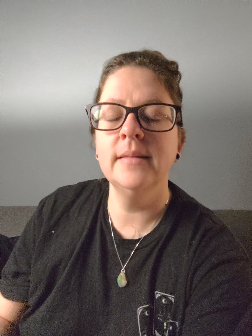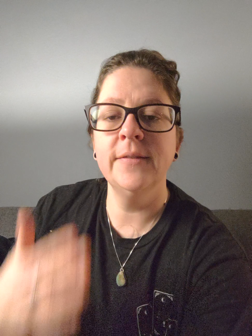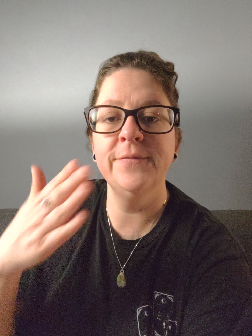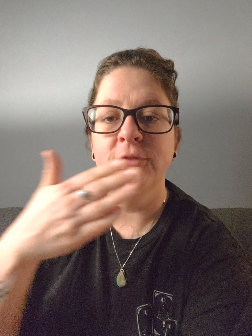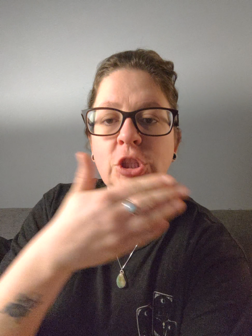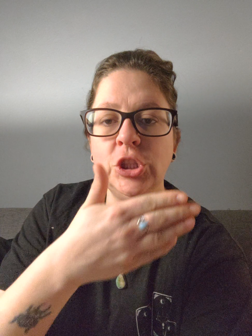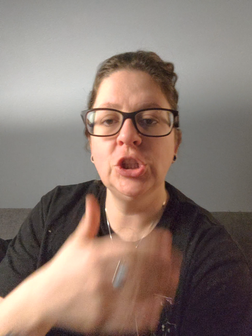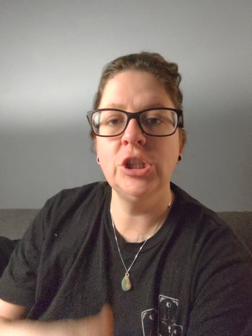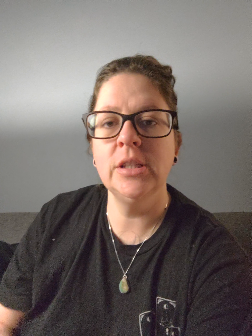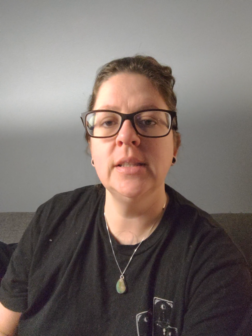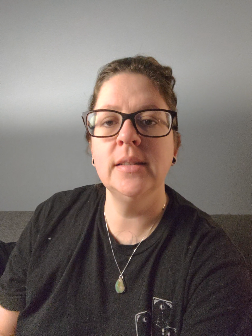fish